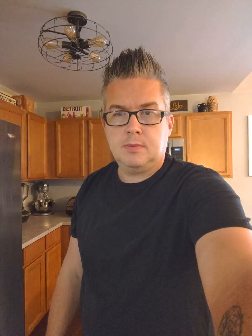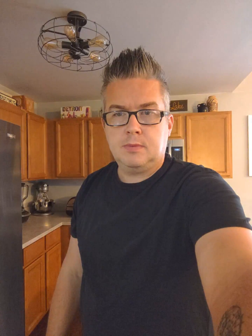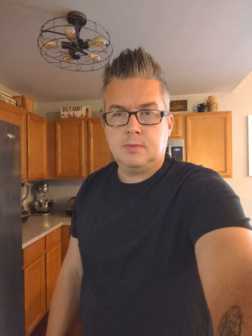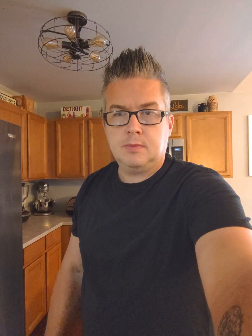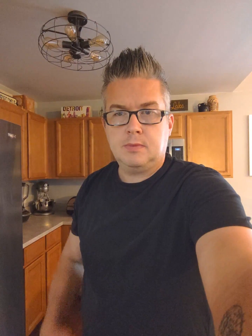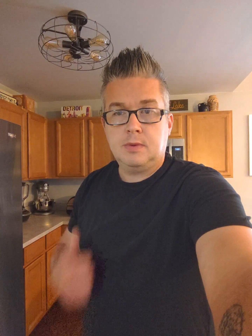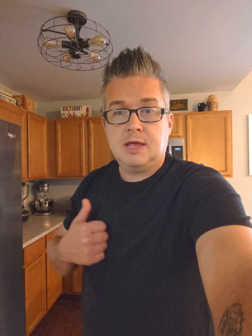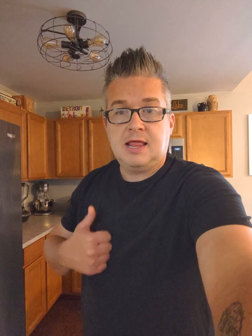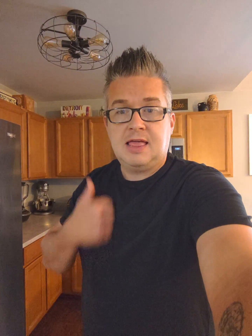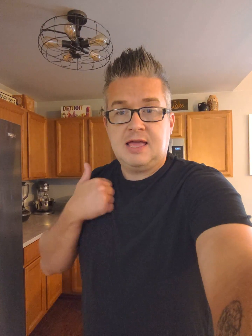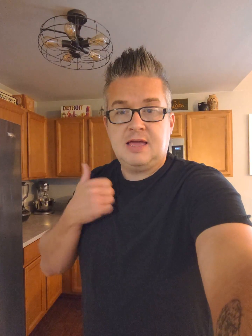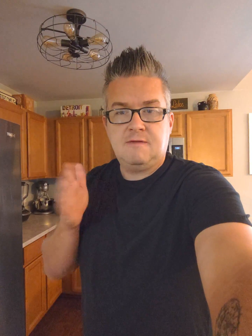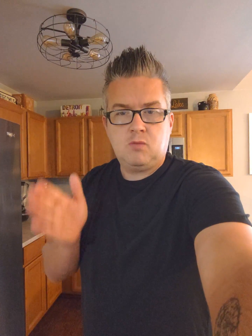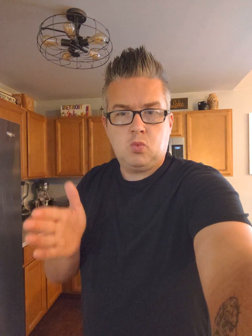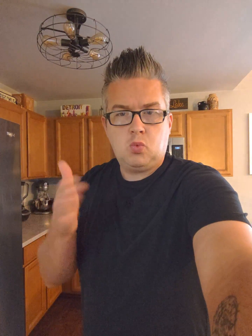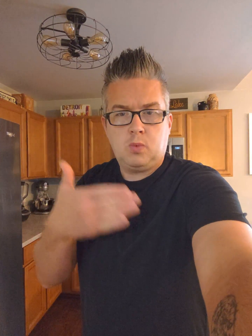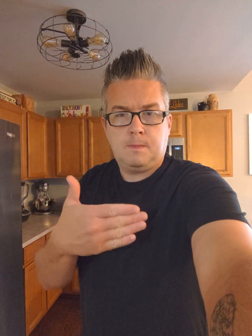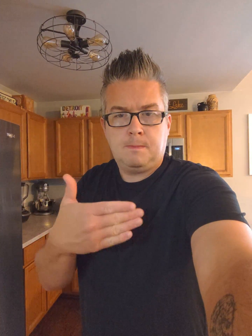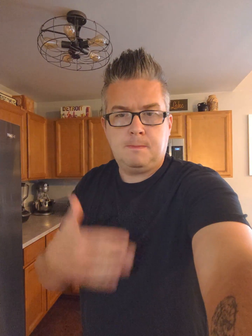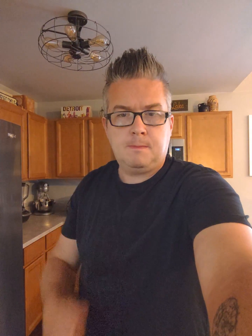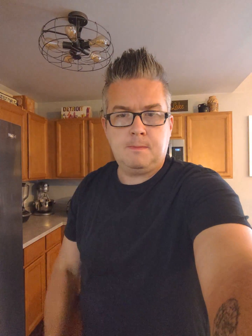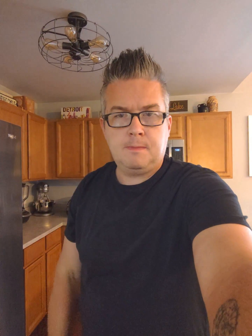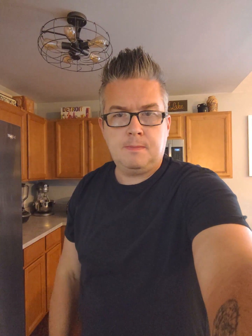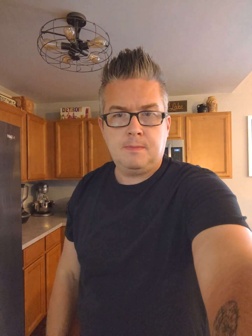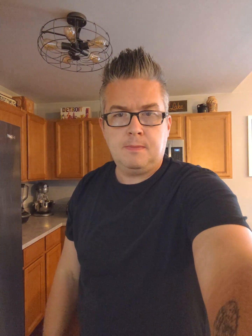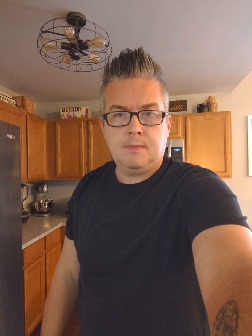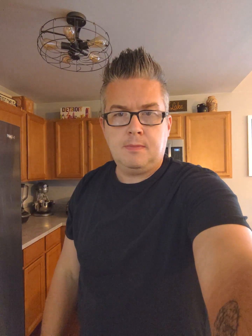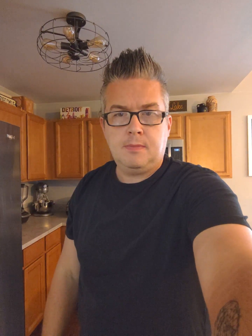living room